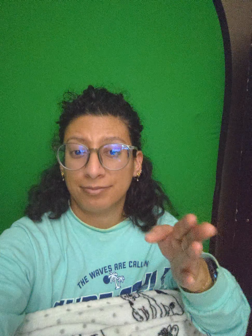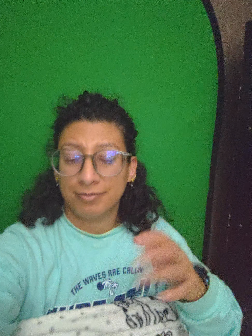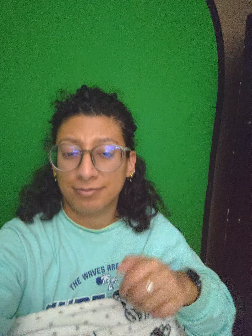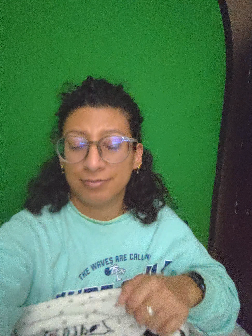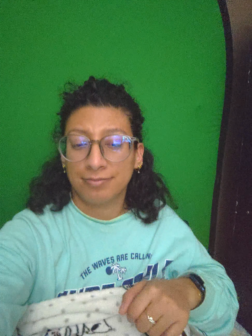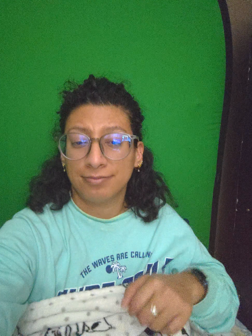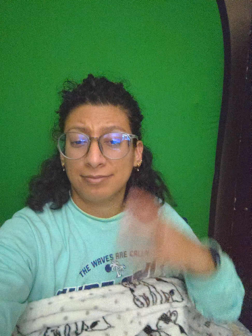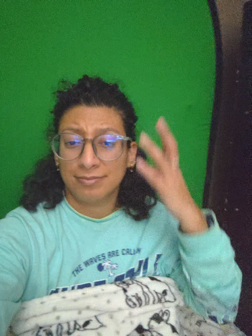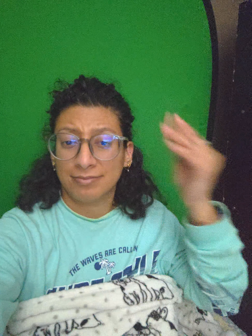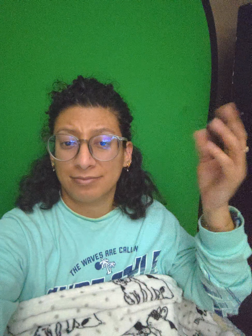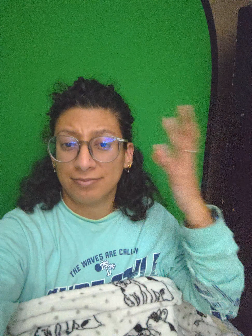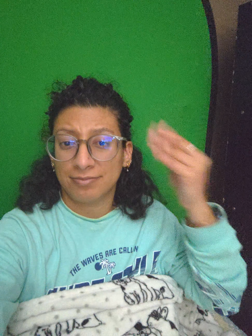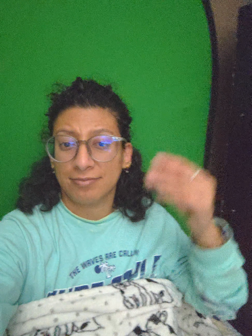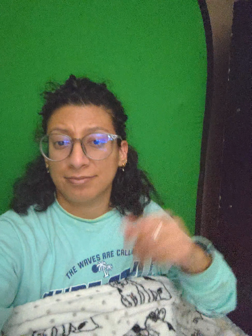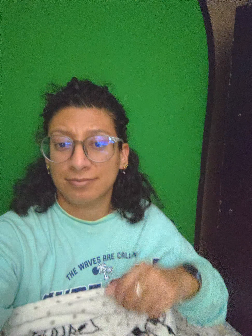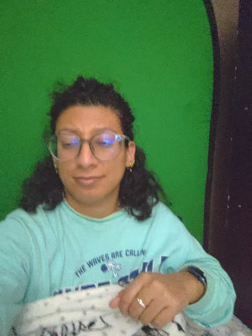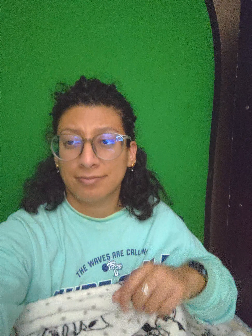outside